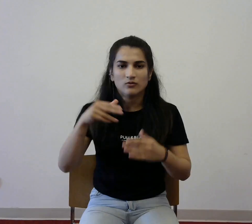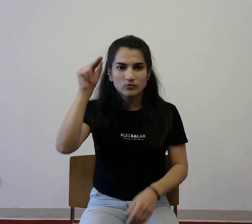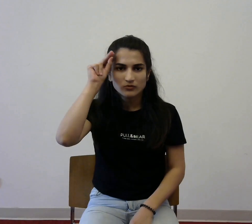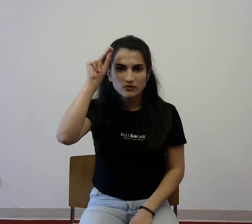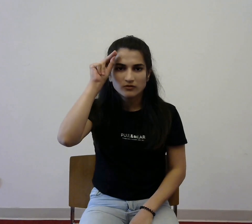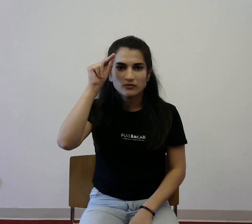təhsil